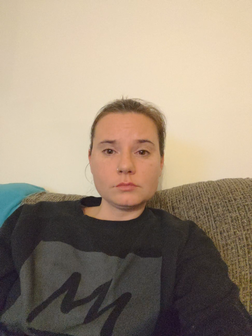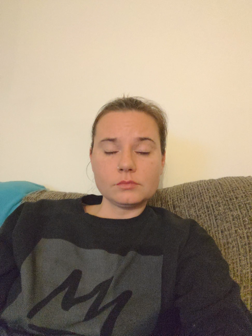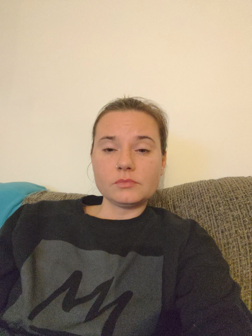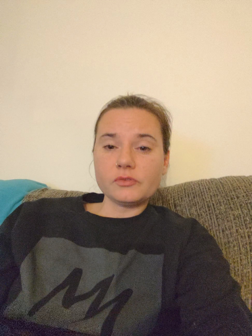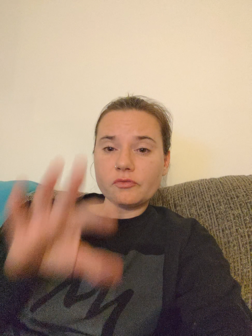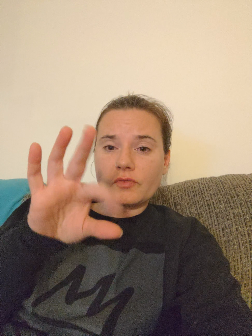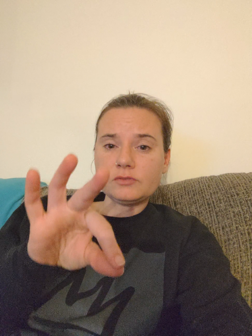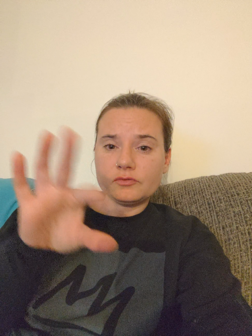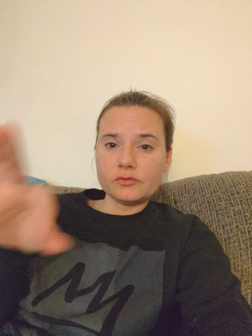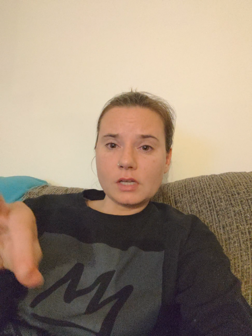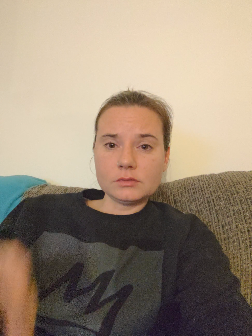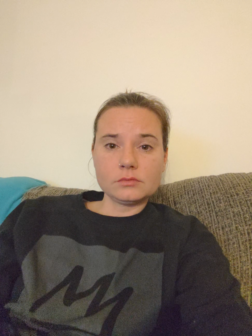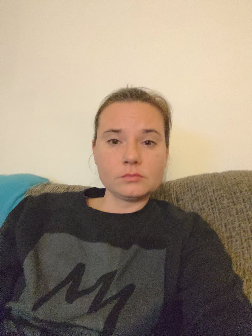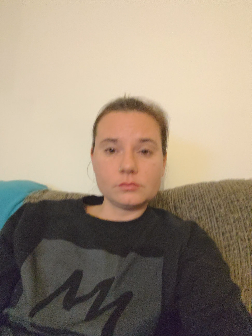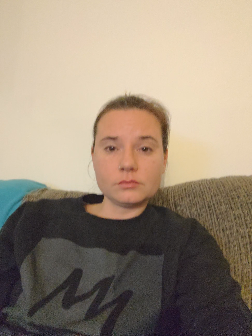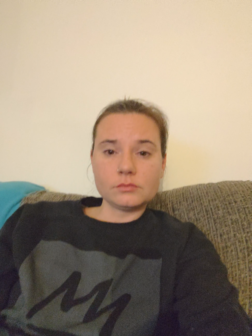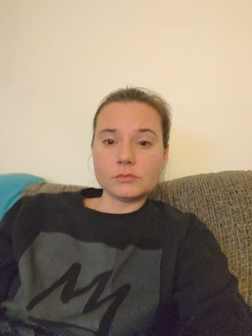french fries